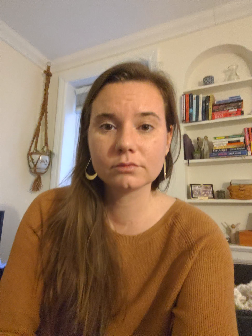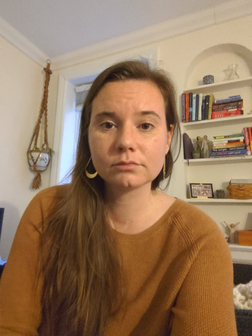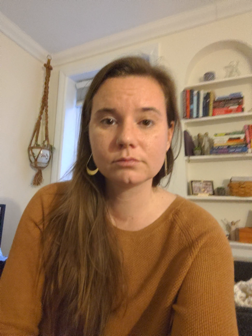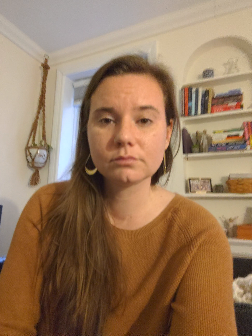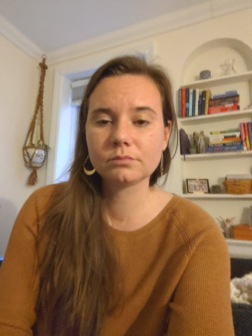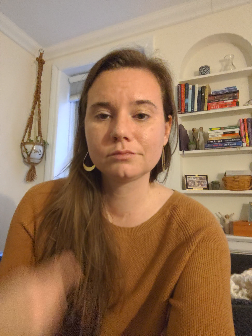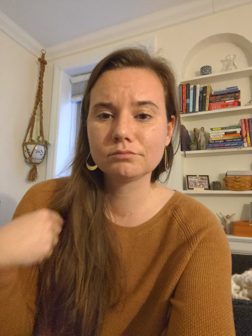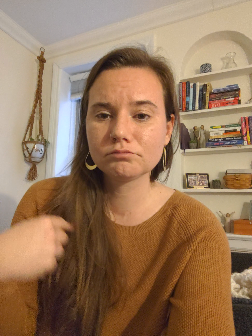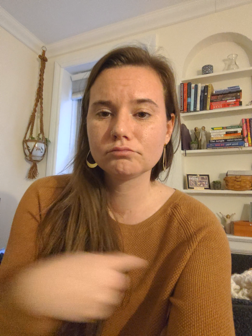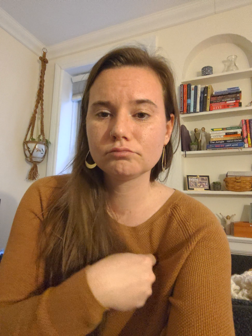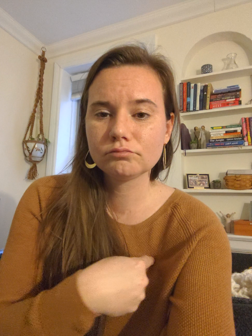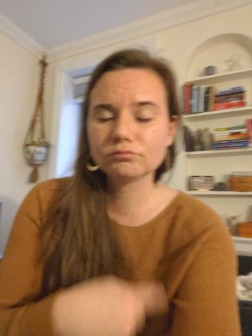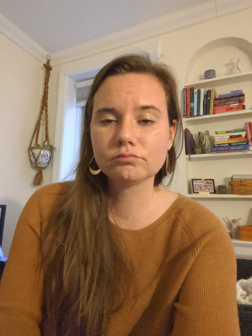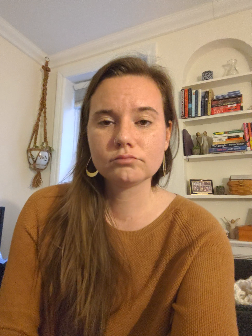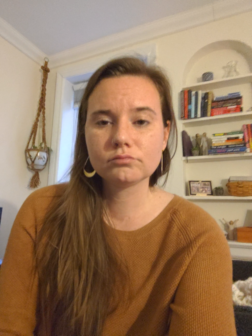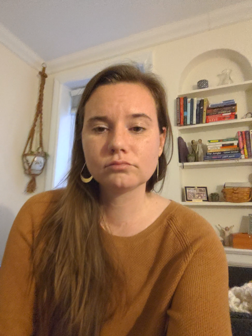we